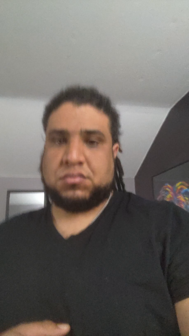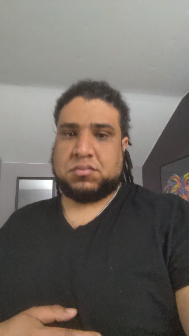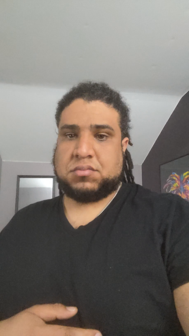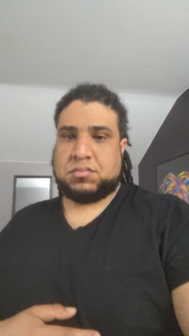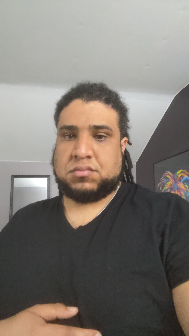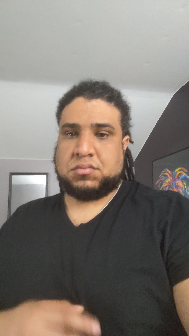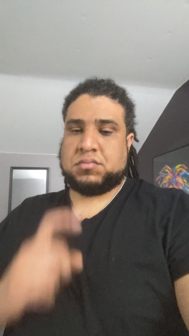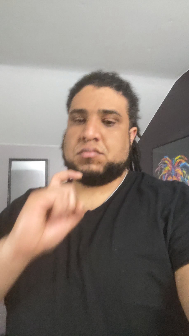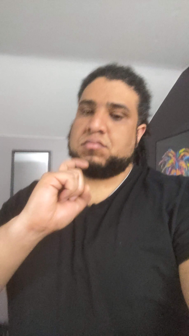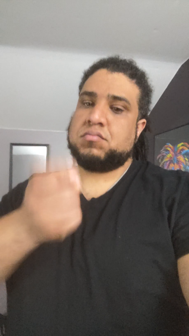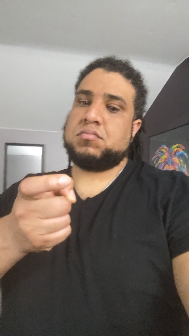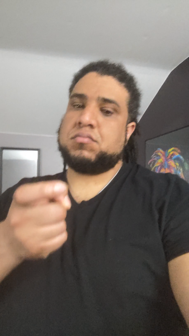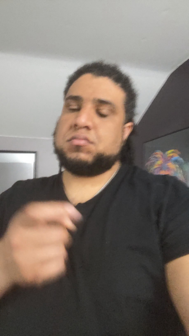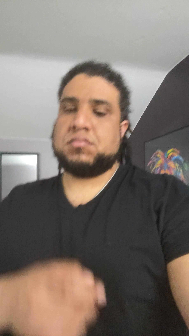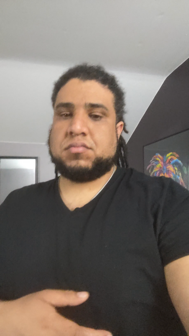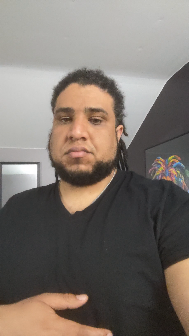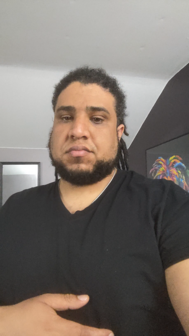present